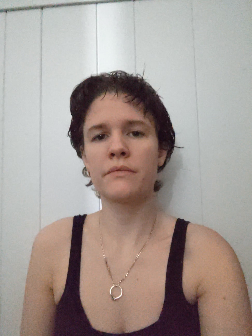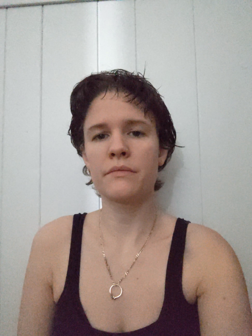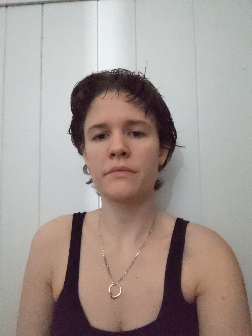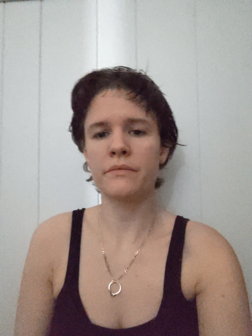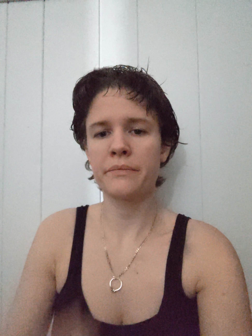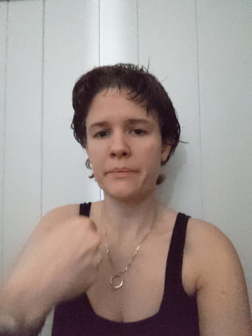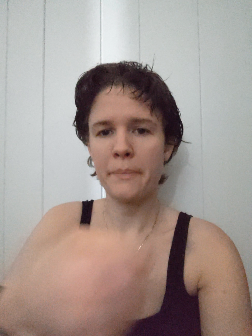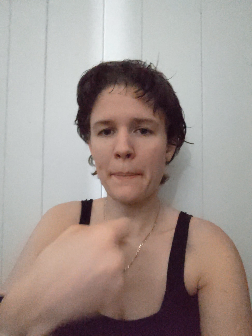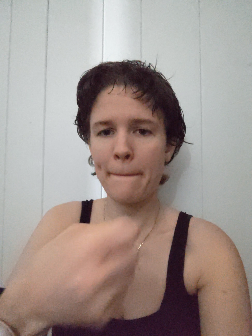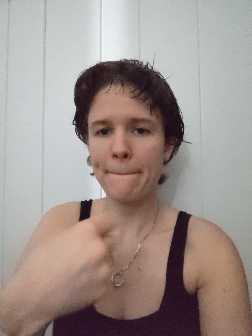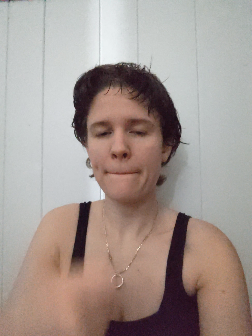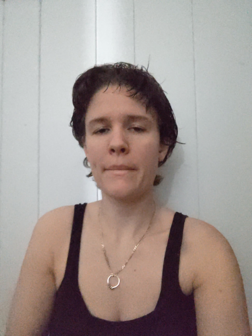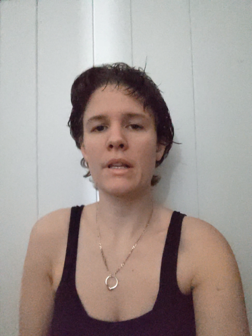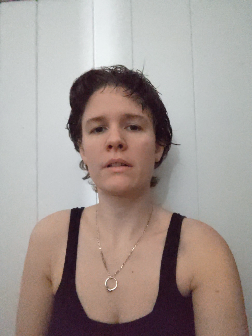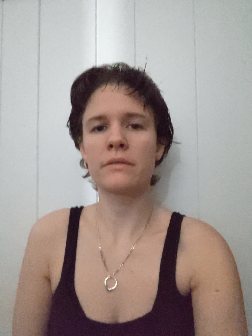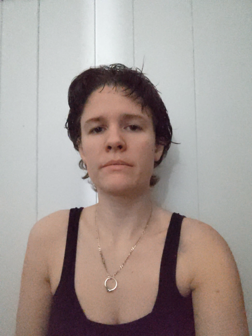make